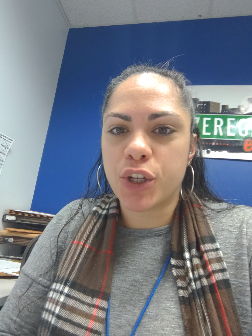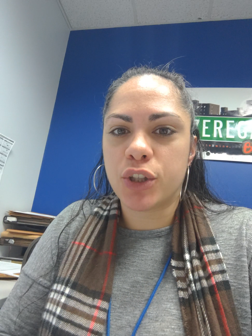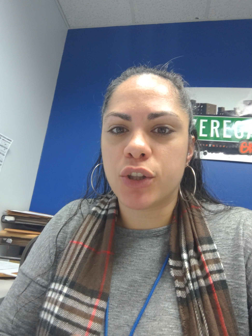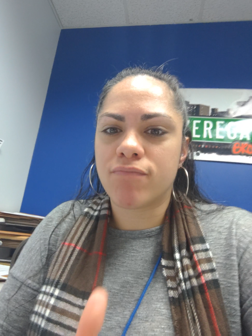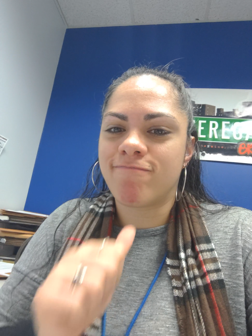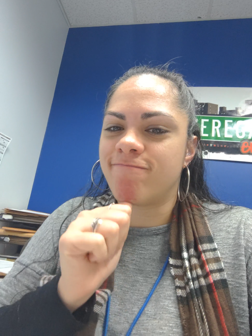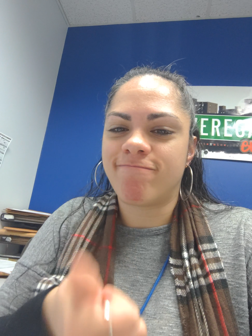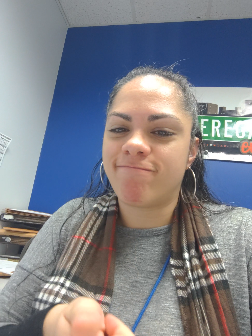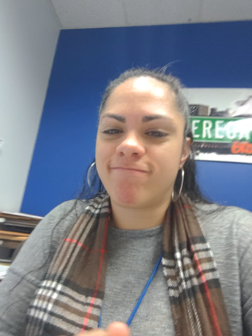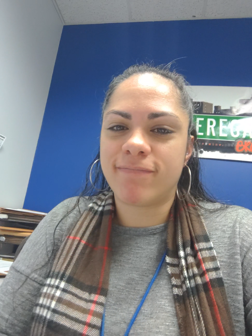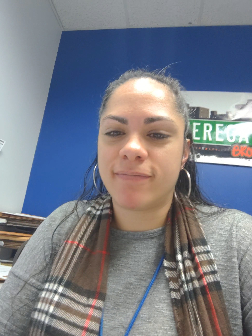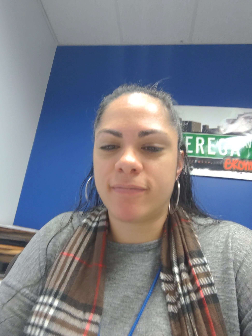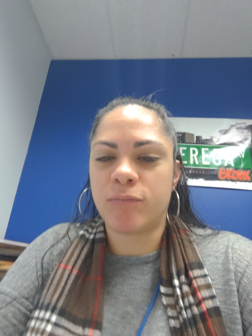not